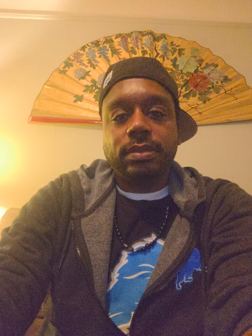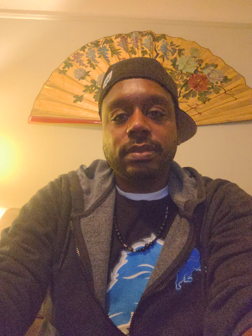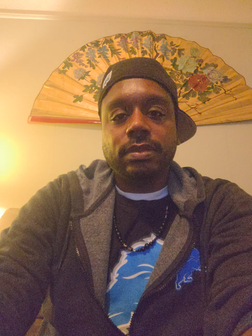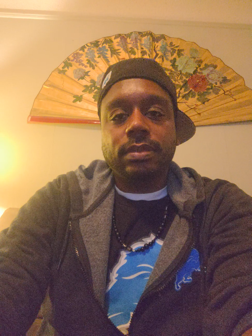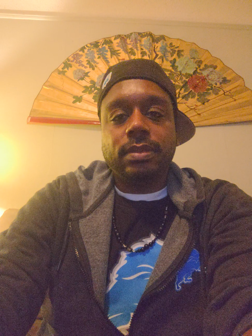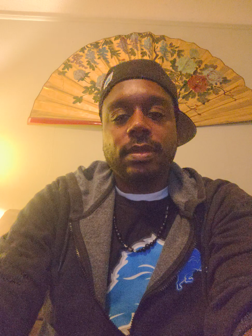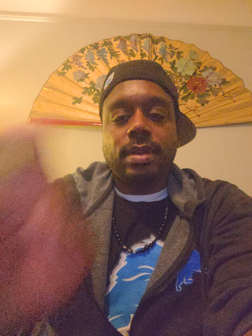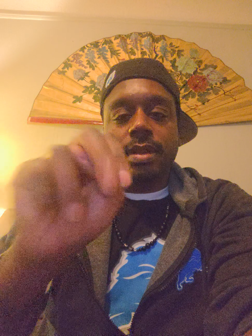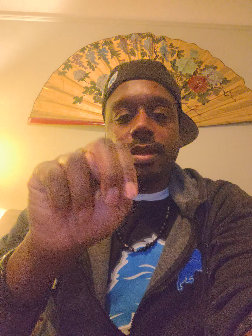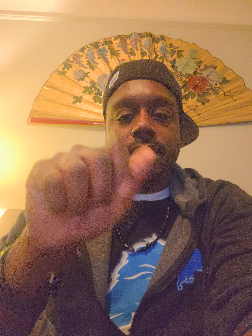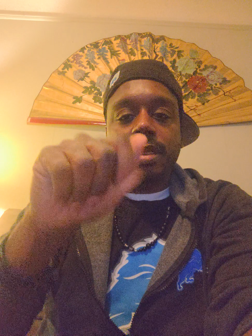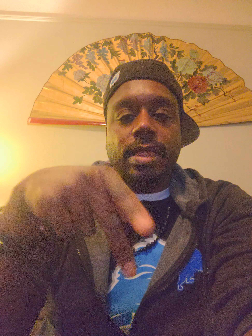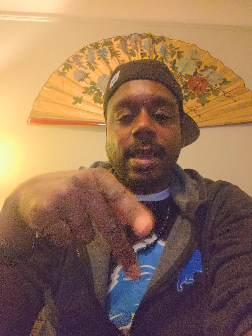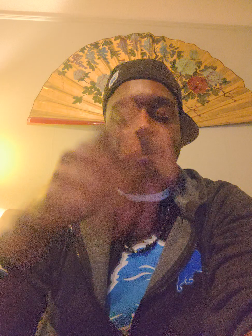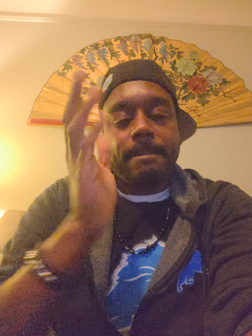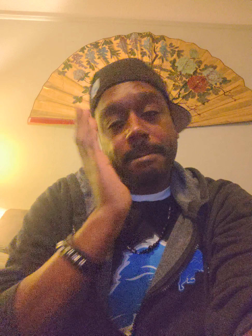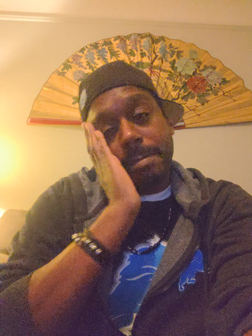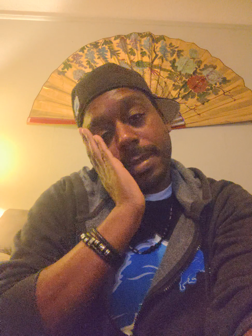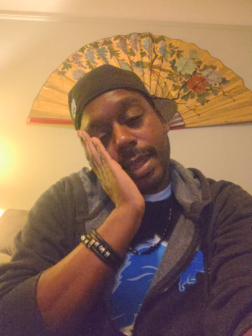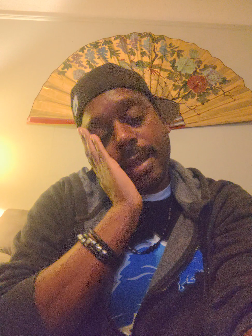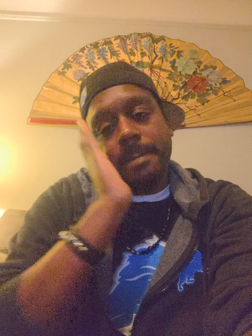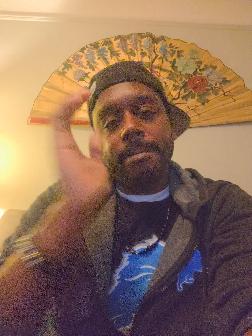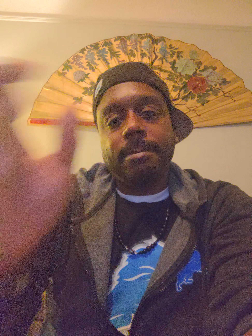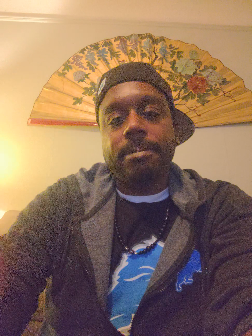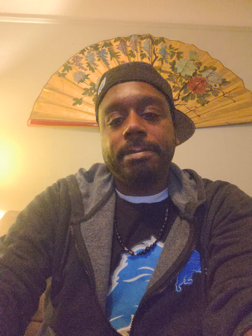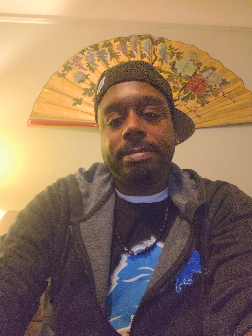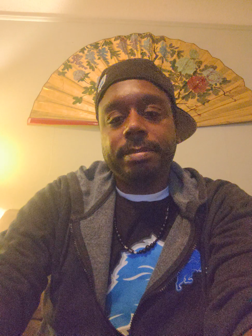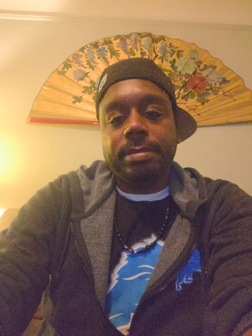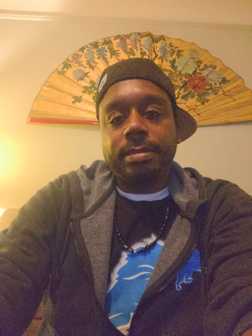nap